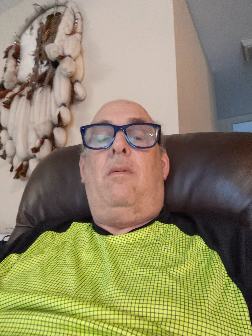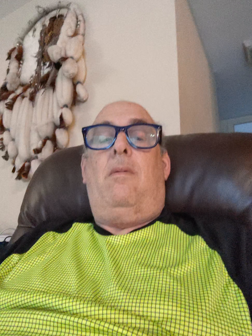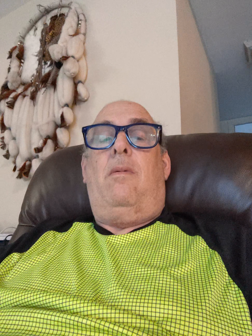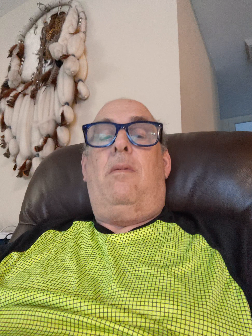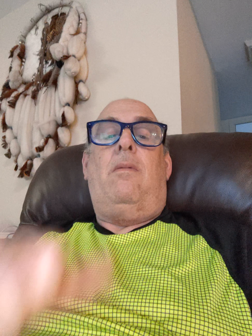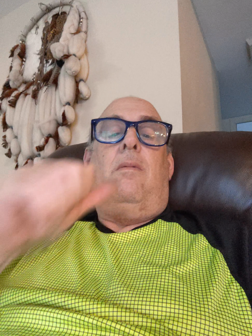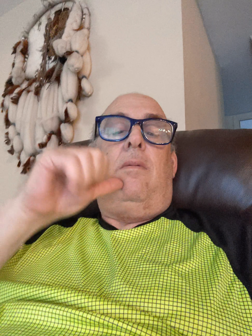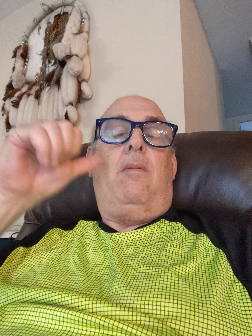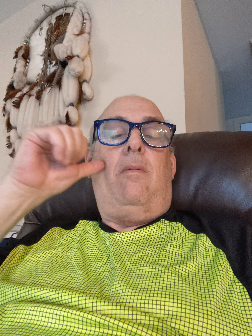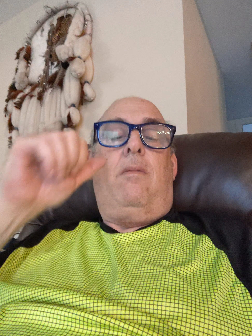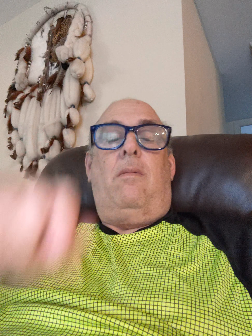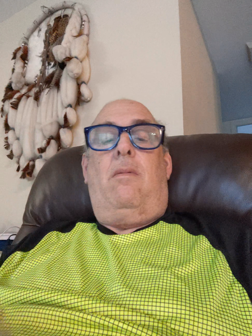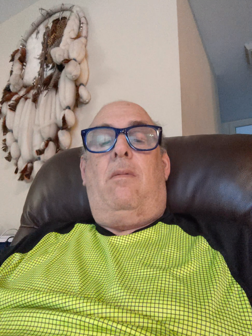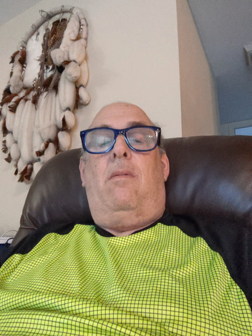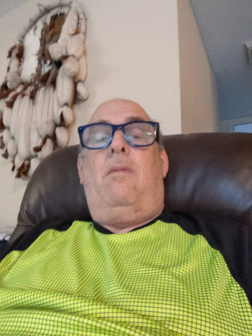yesterday